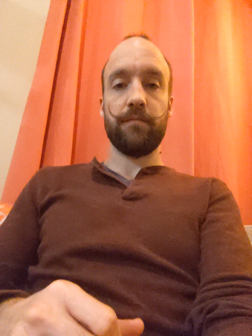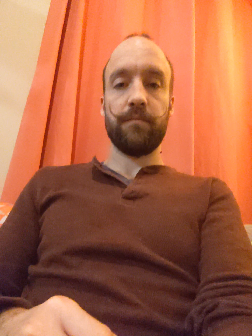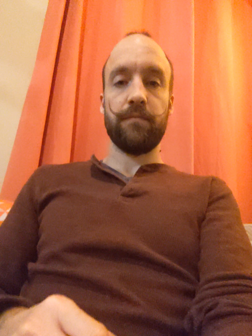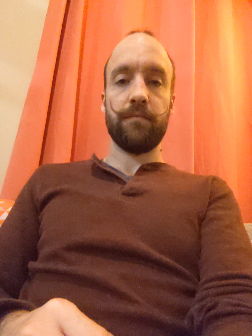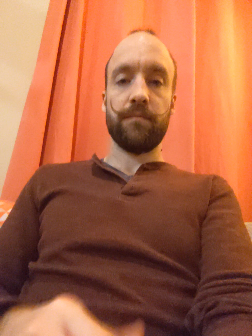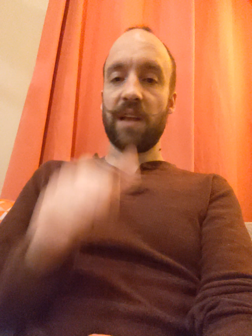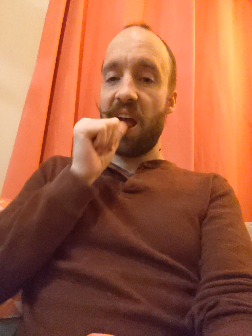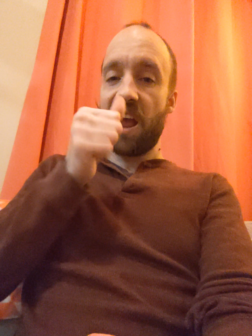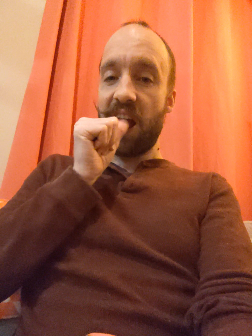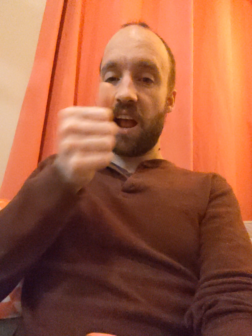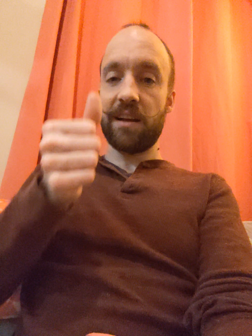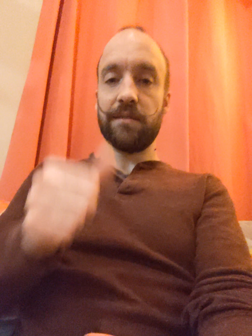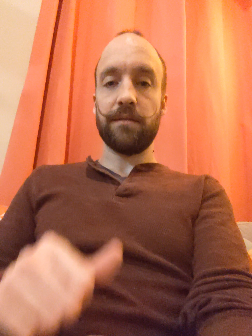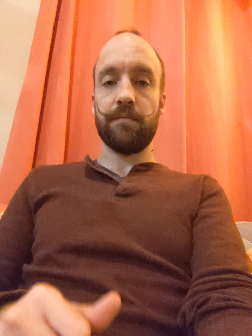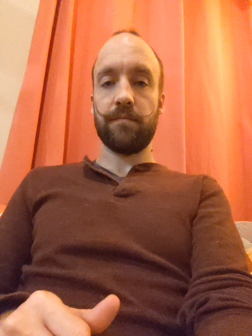nuts